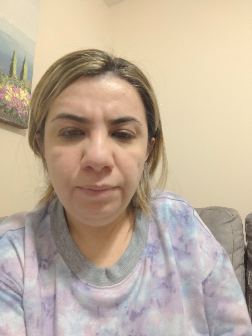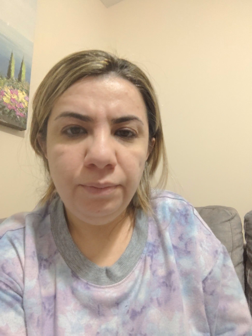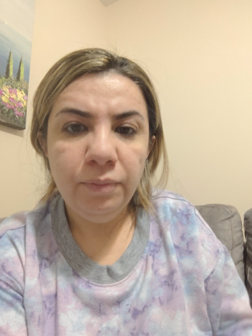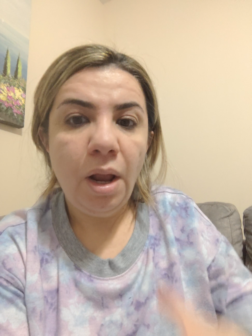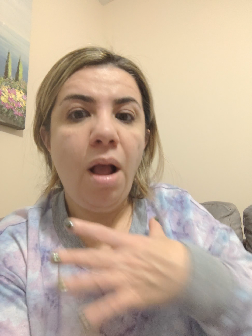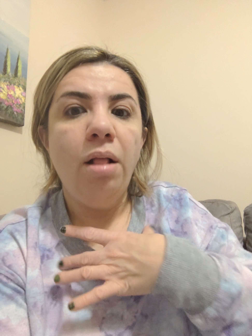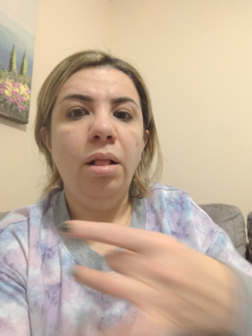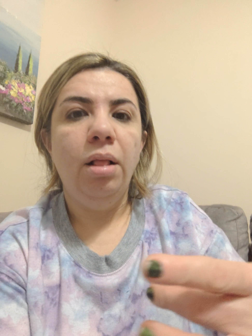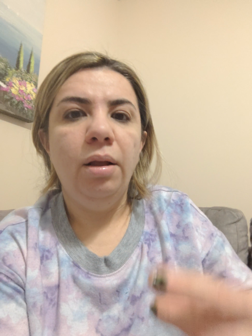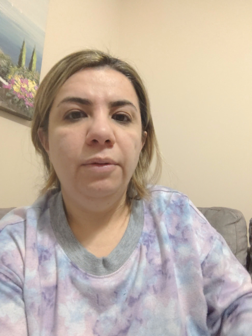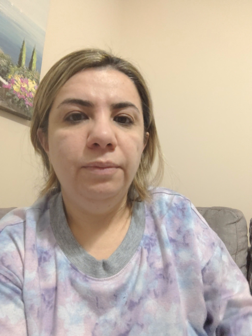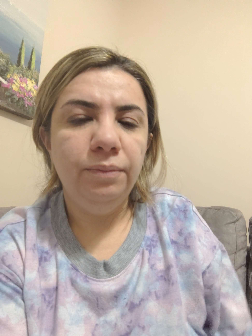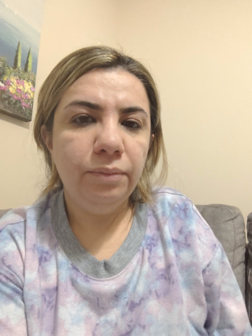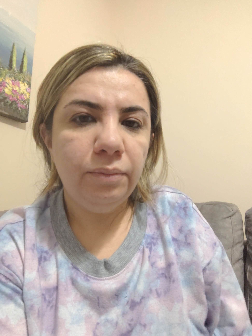like